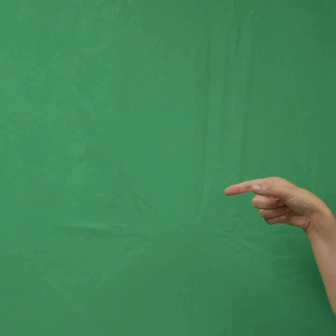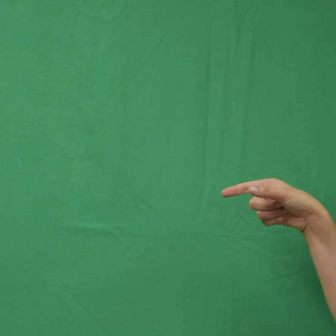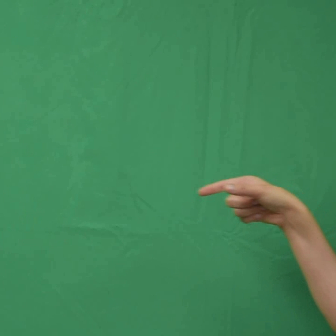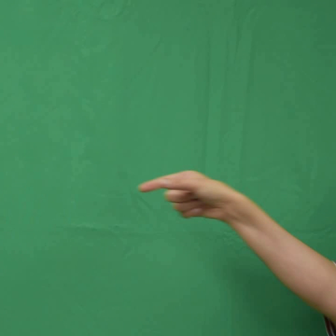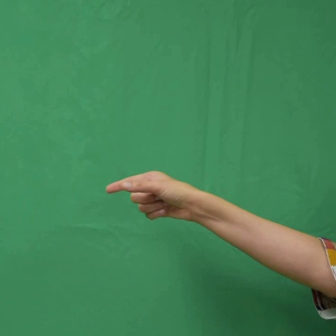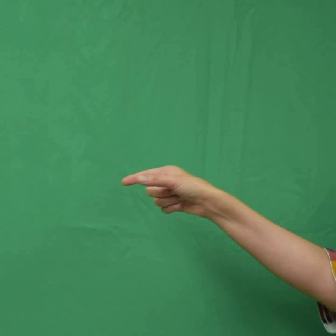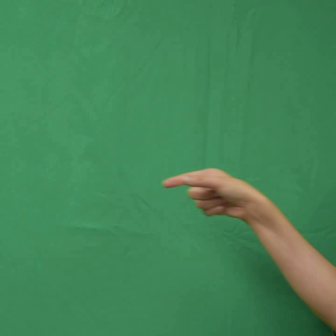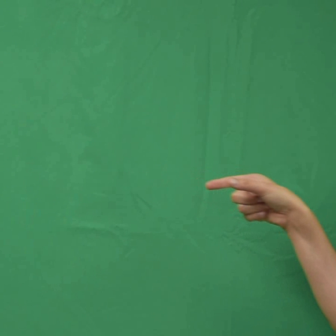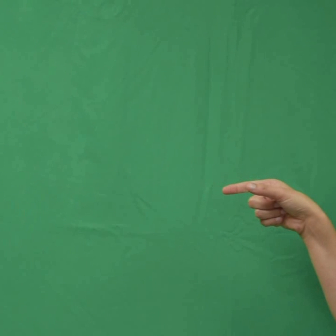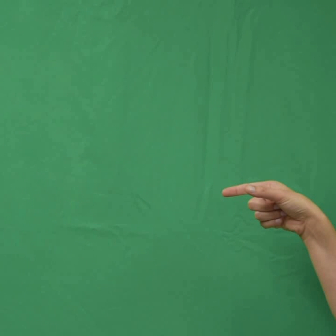X